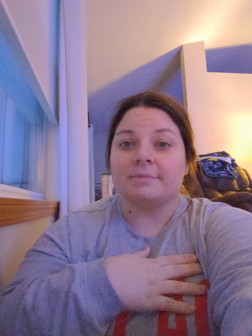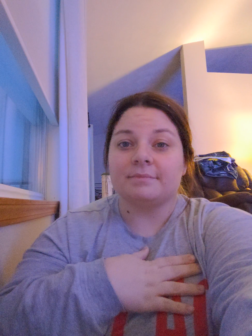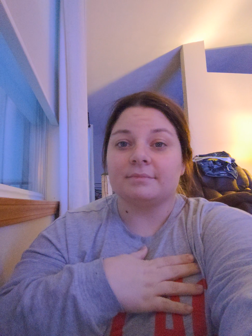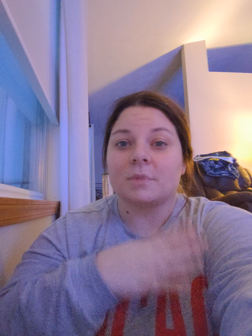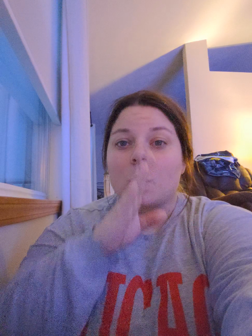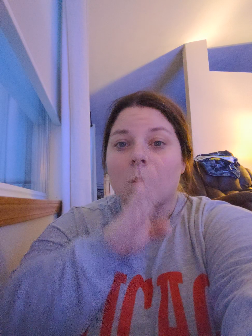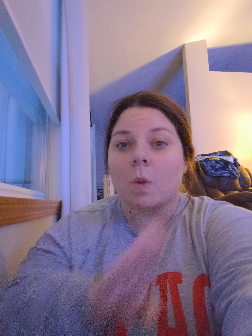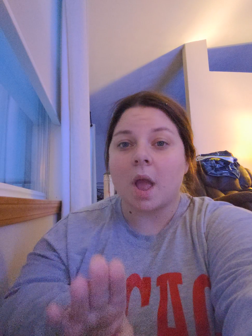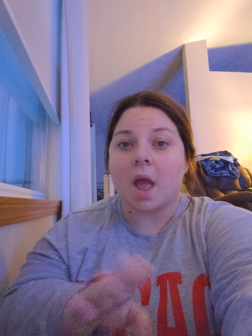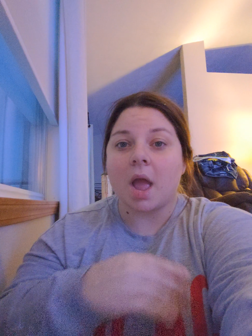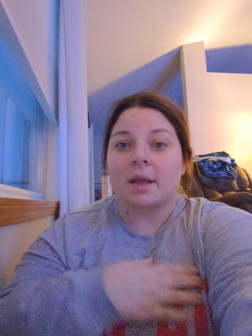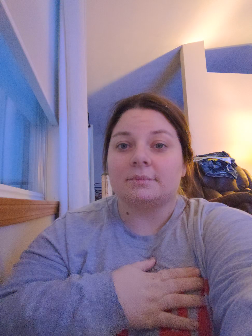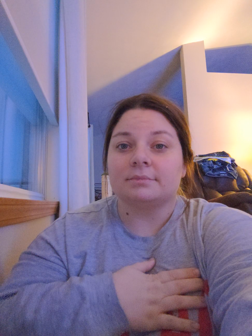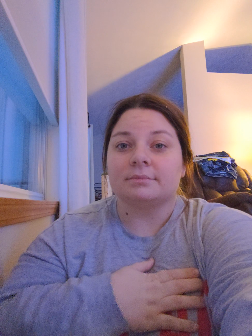quiet